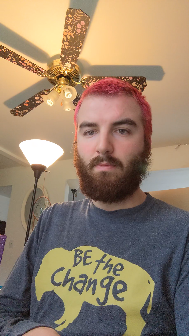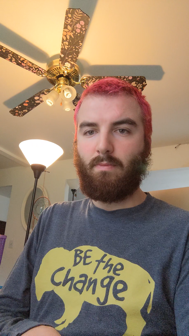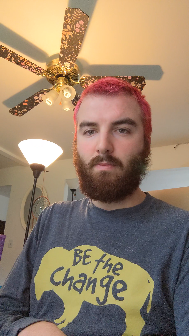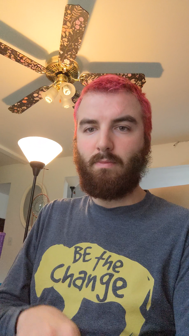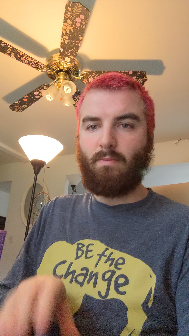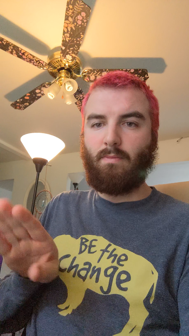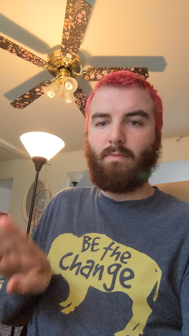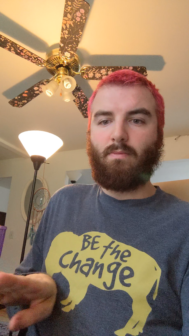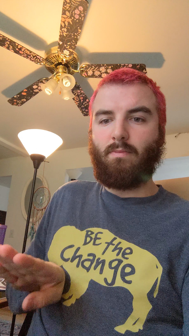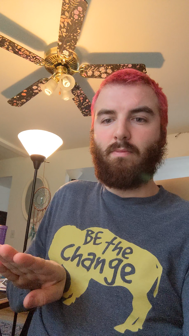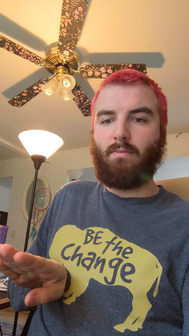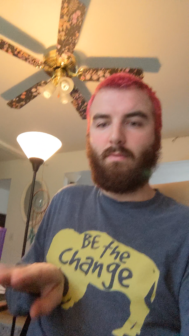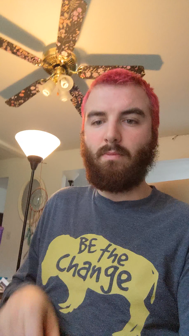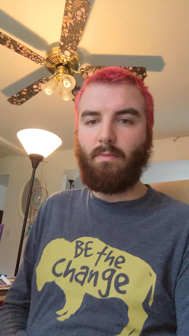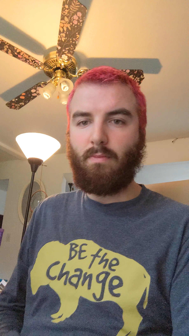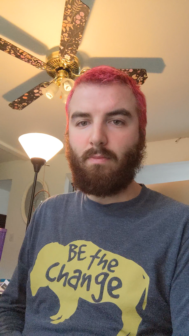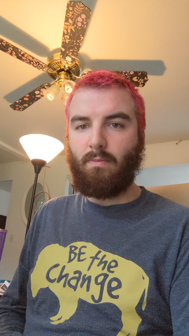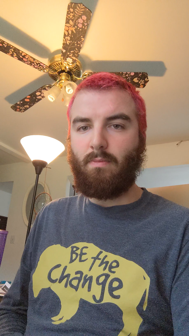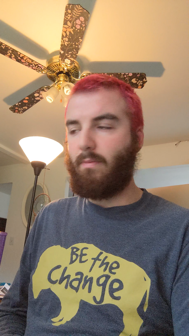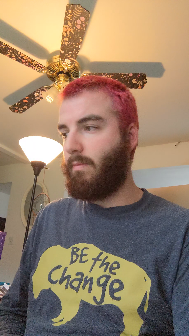penguin